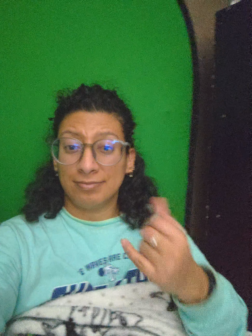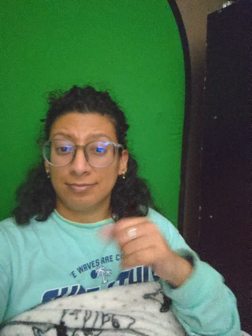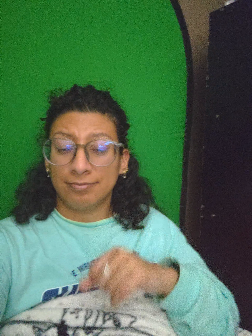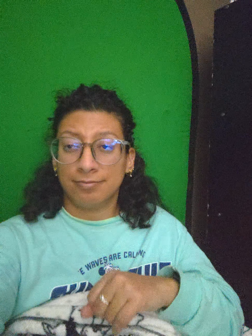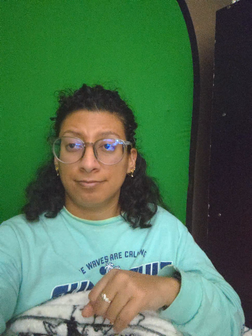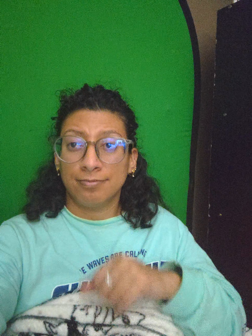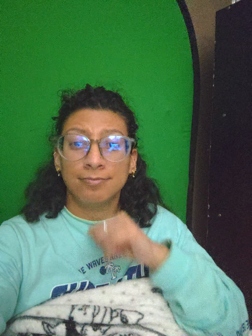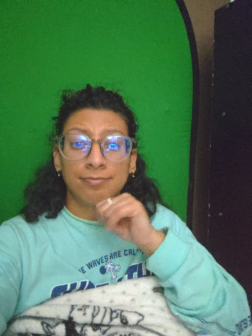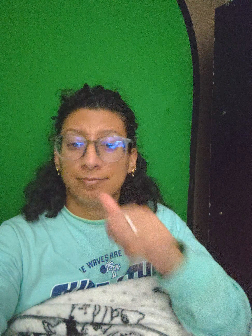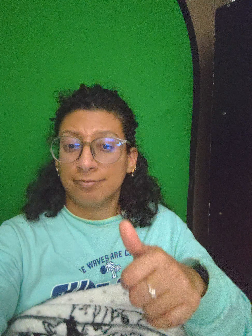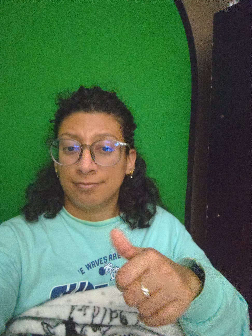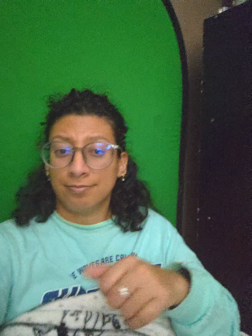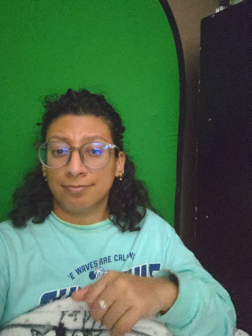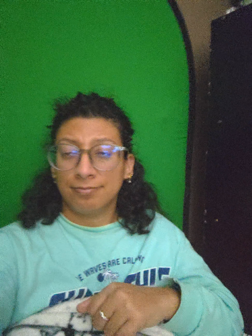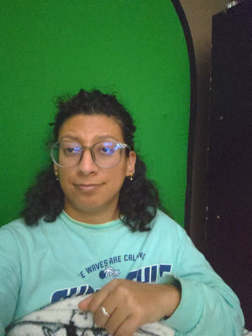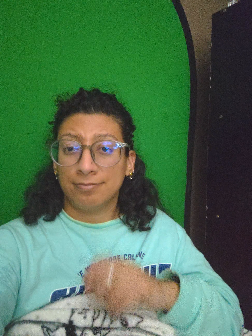not